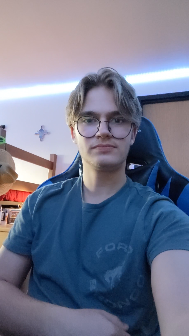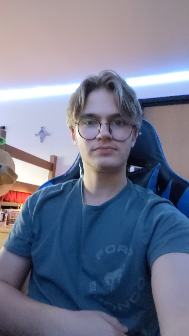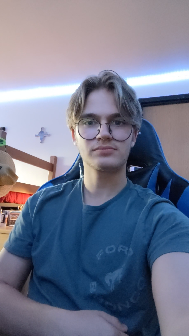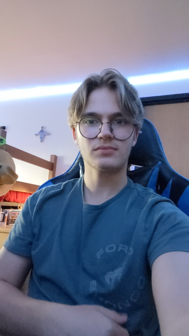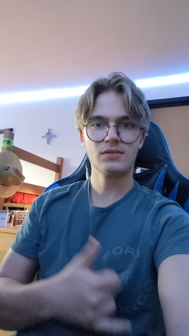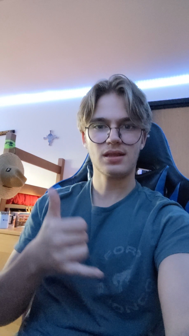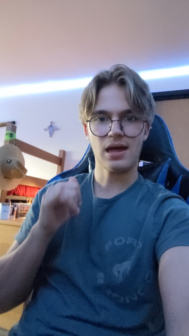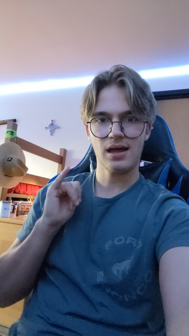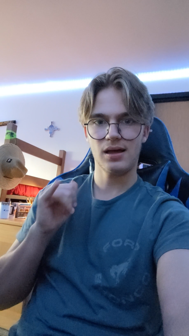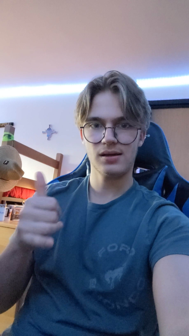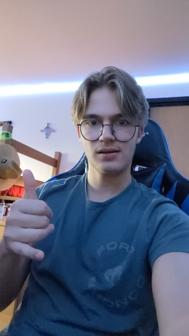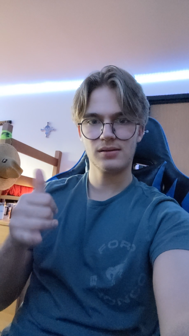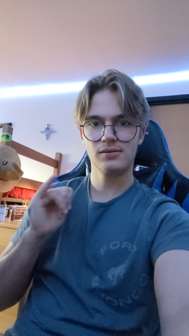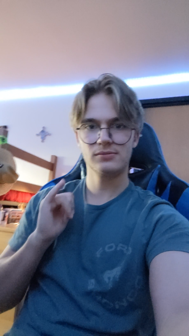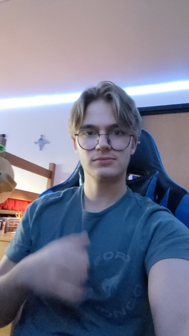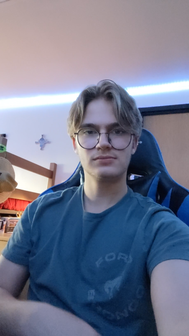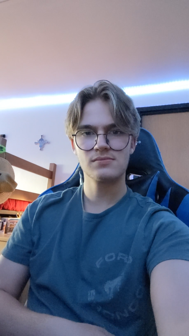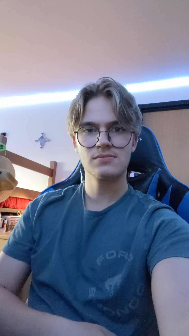rocking chair